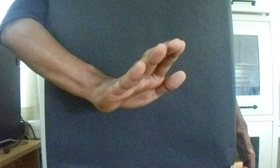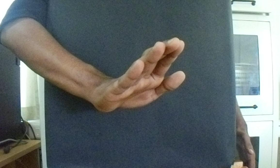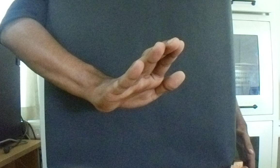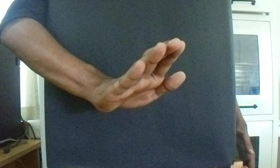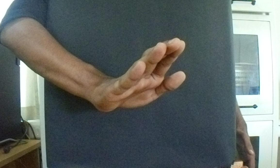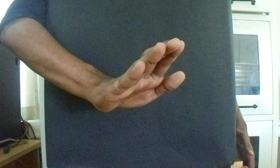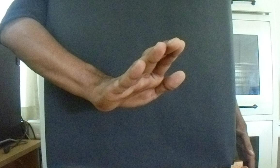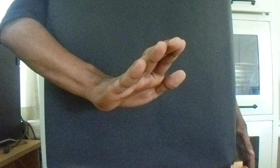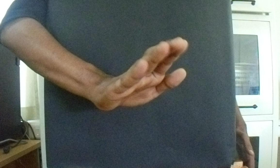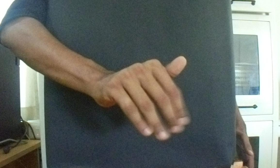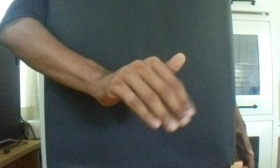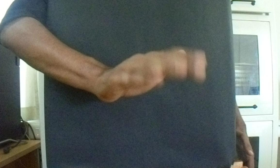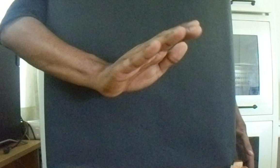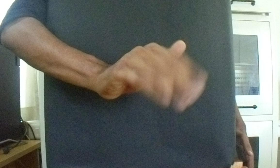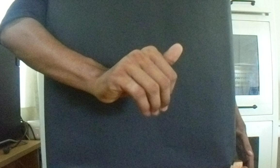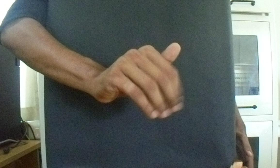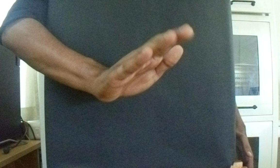call